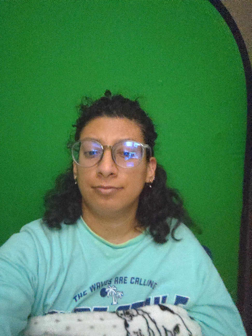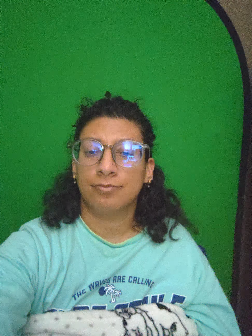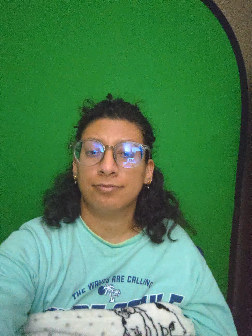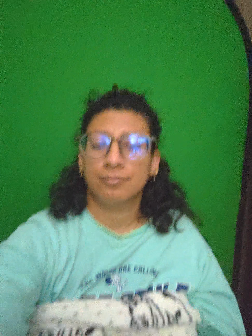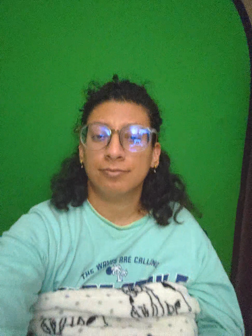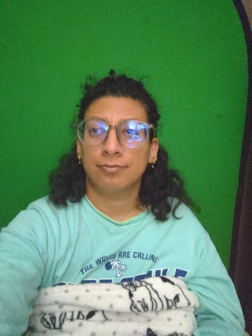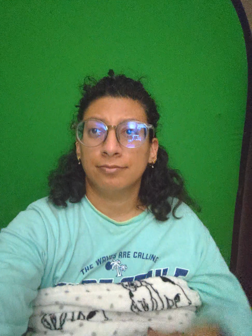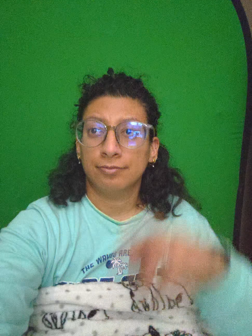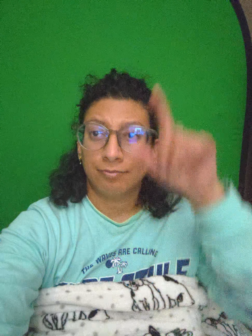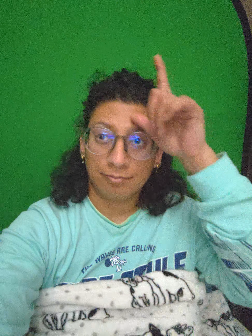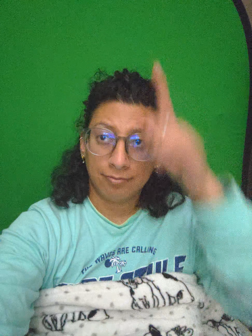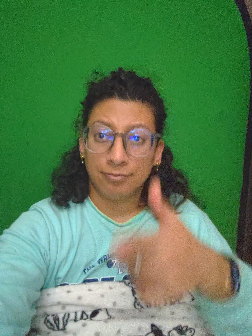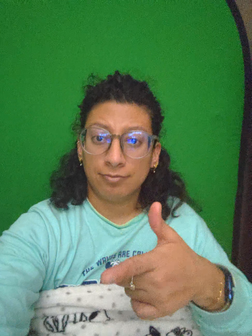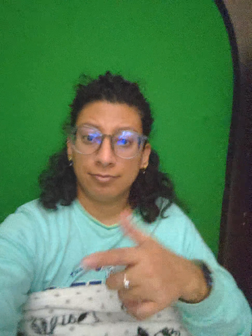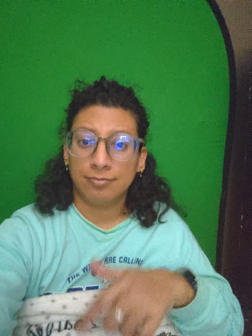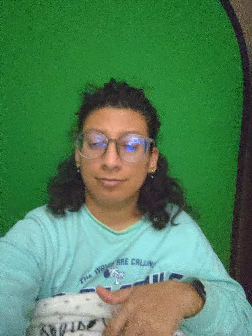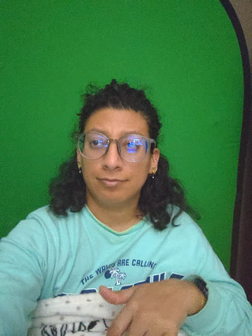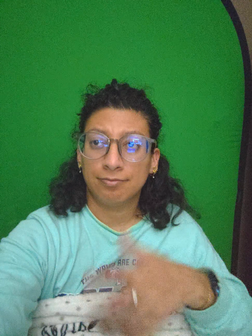brother